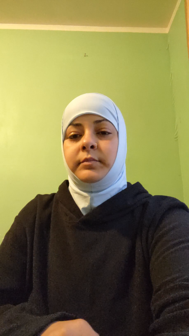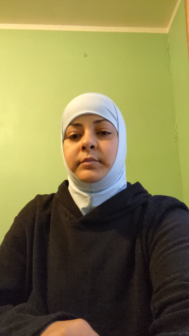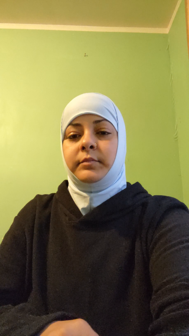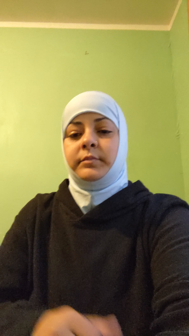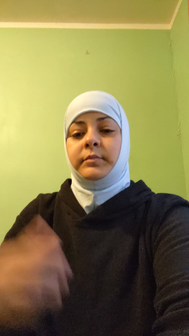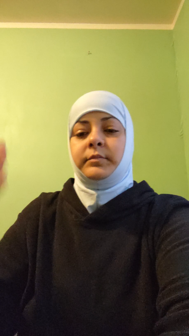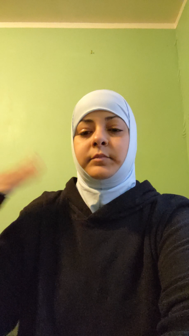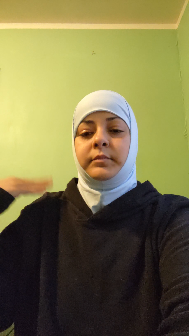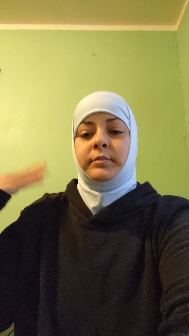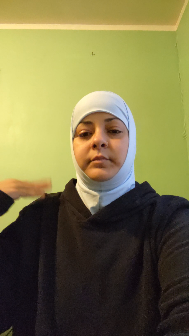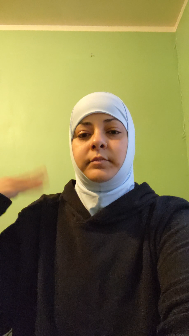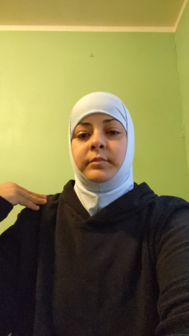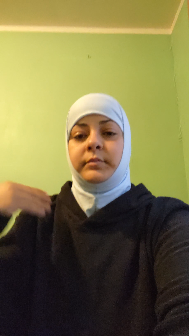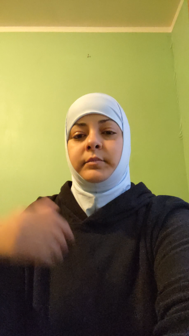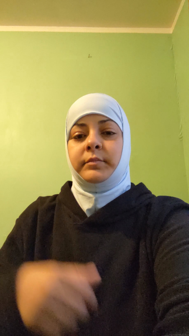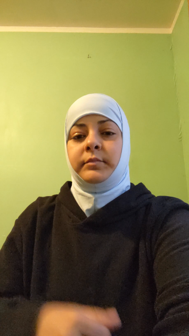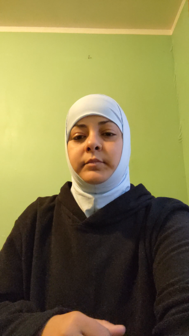shoulder